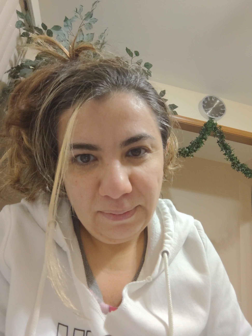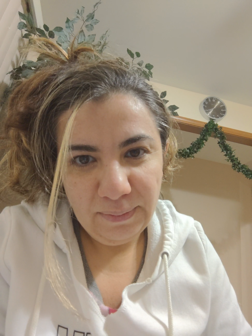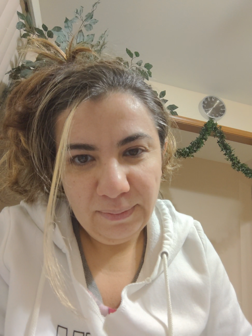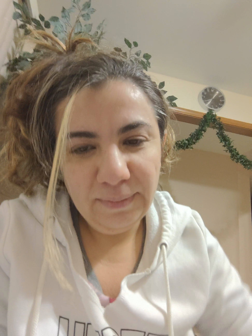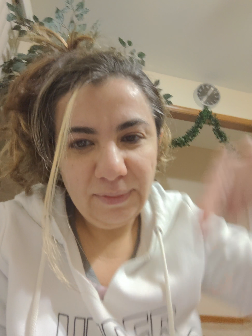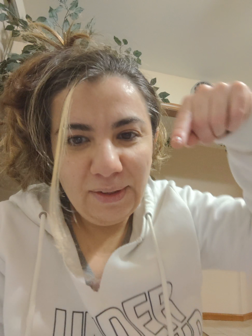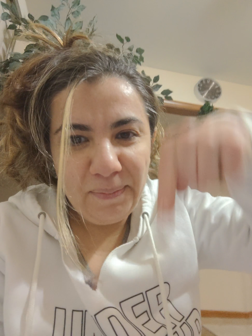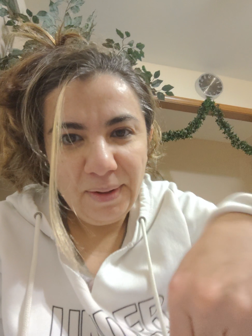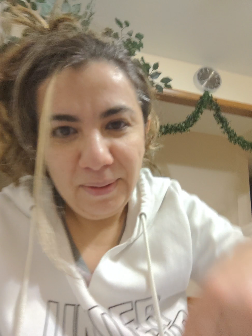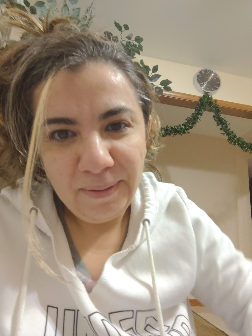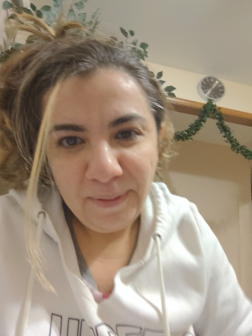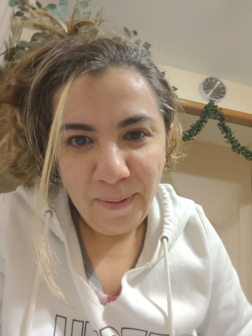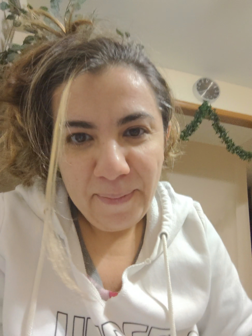down